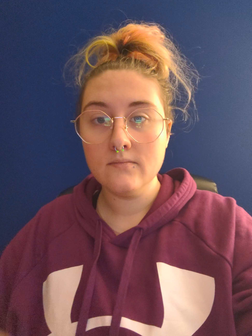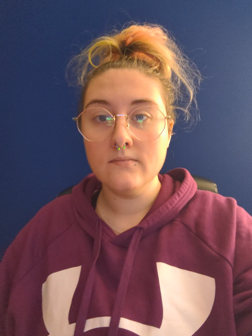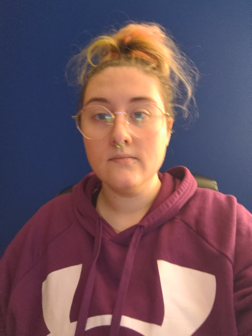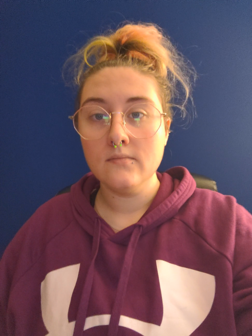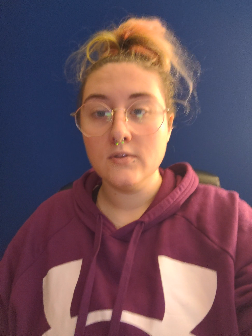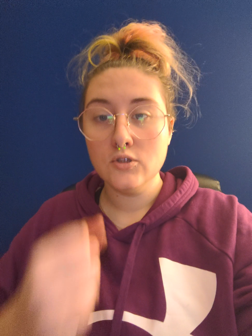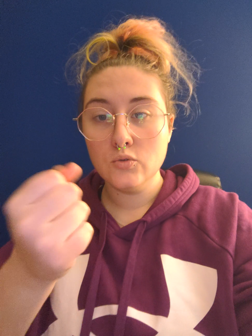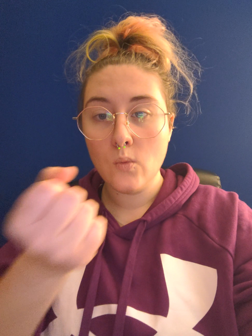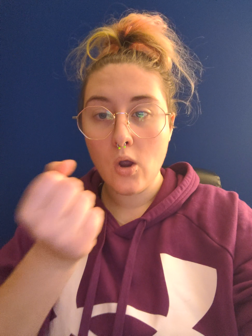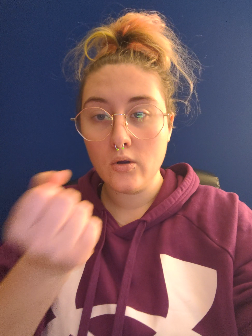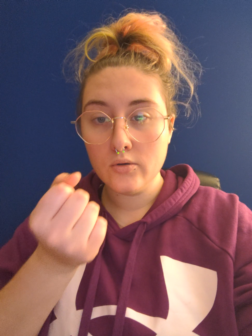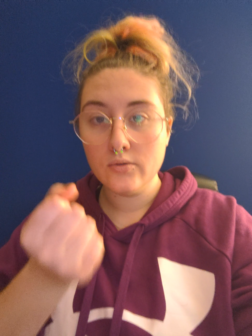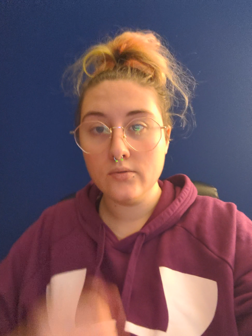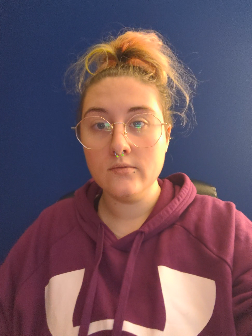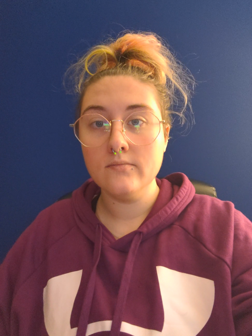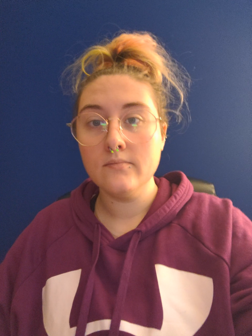drawer